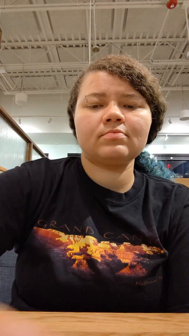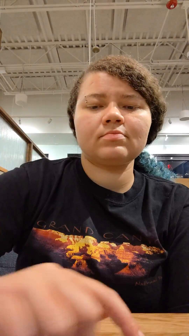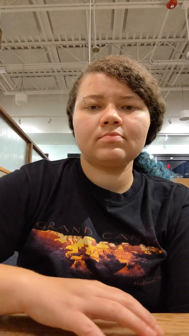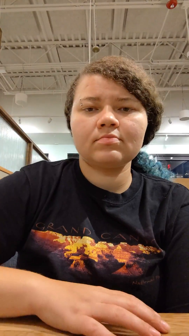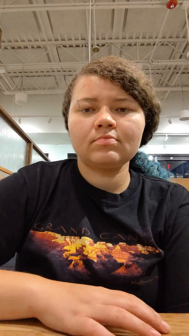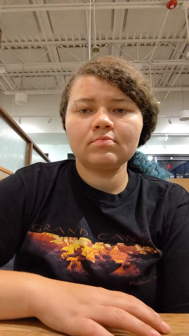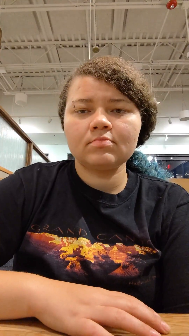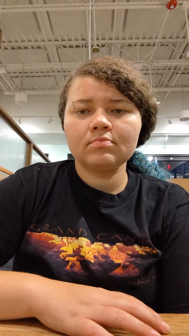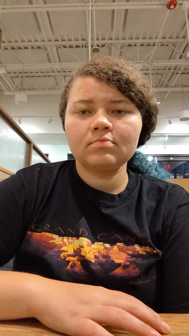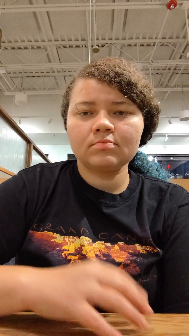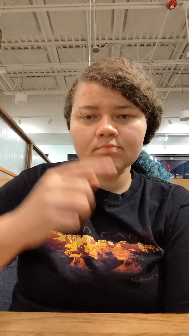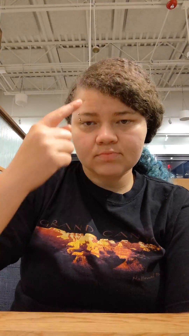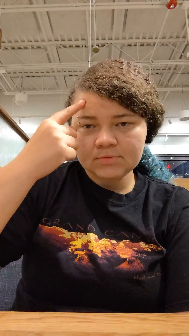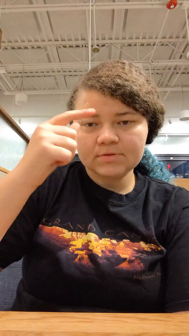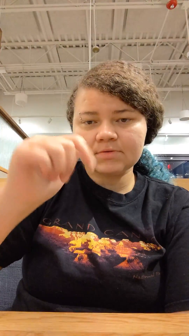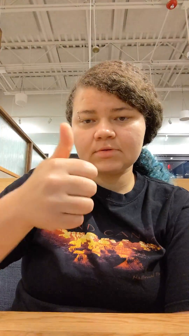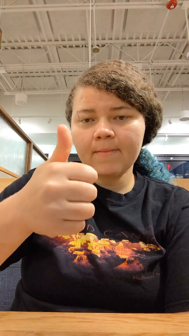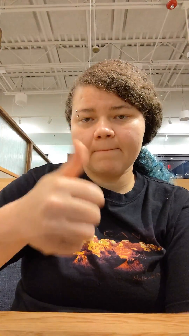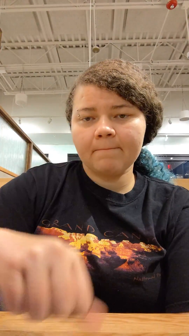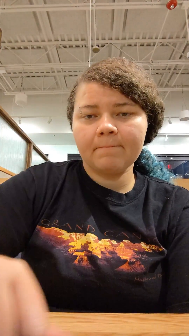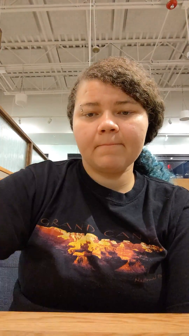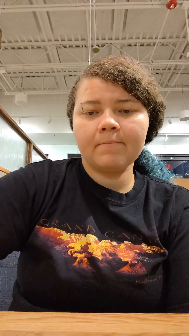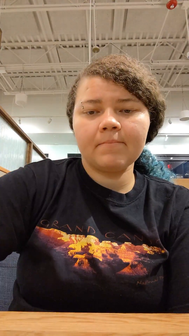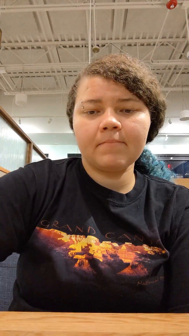dime